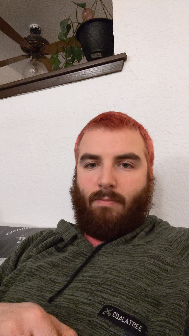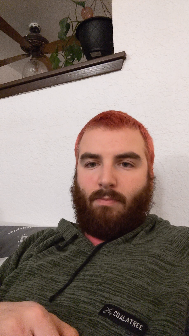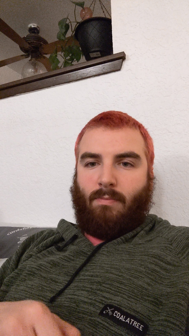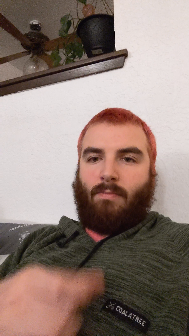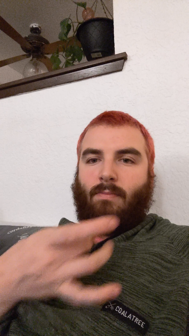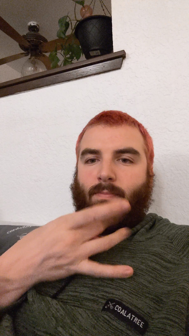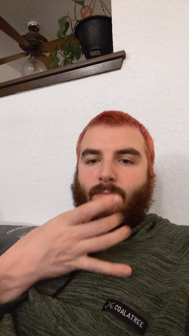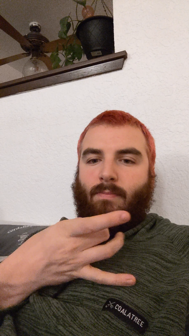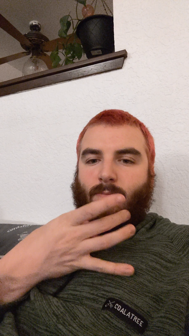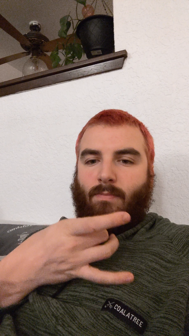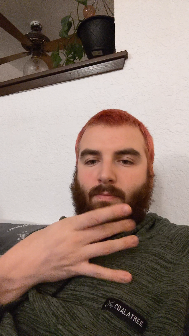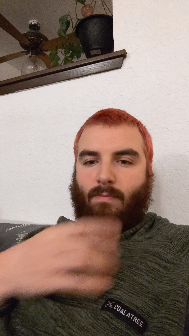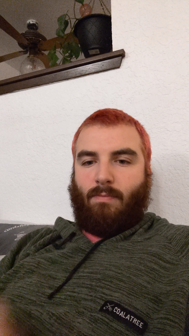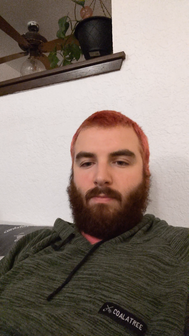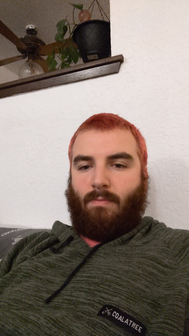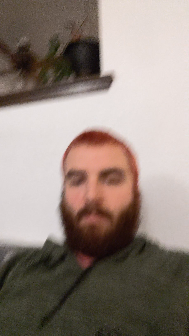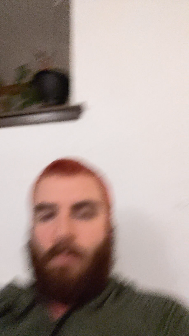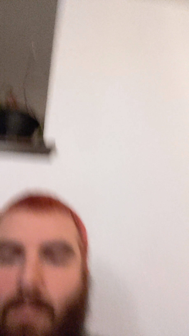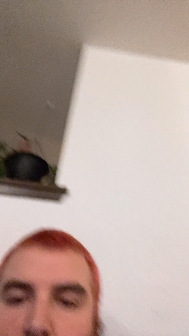light bulb